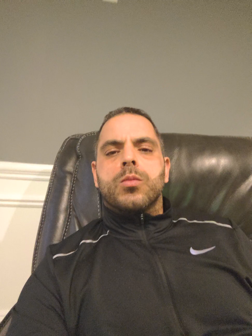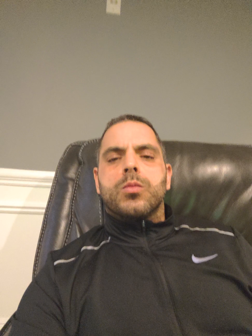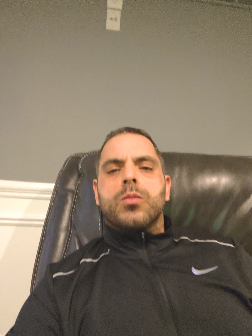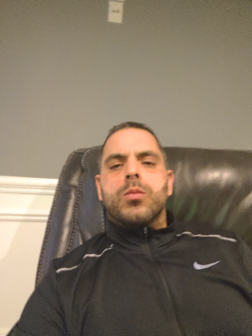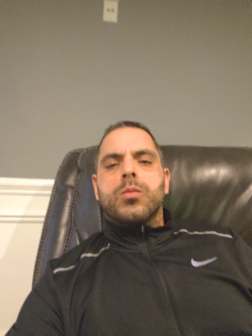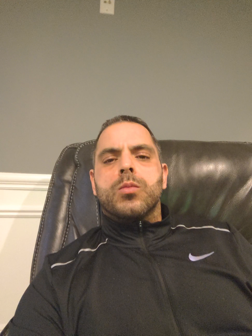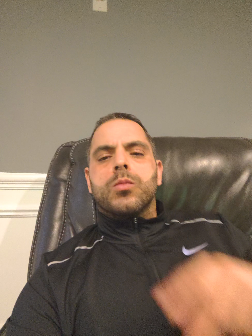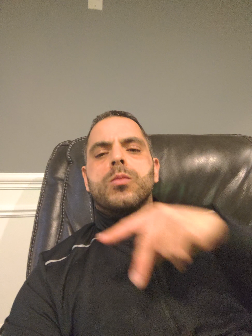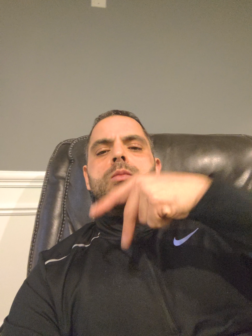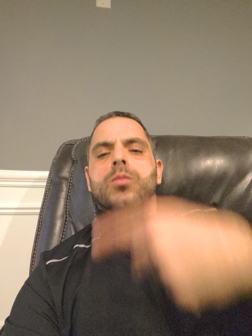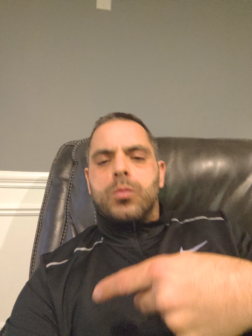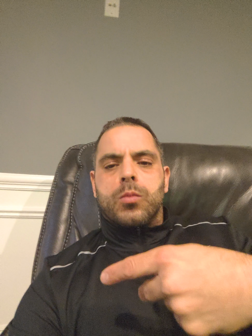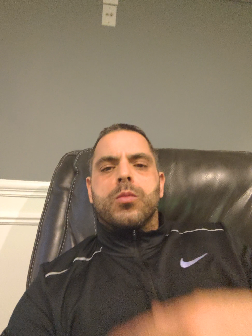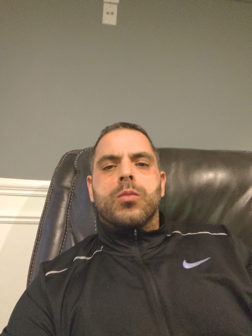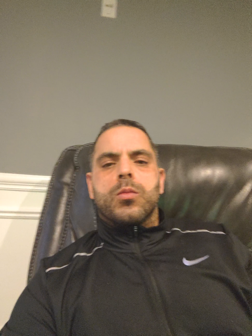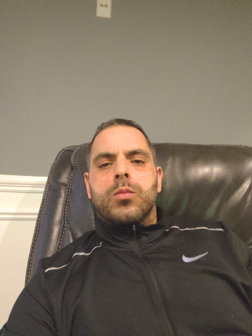fall